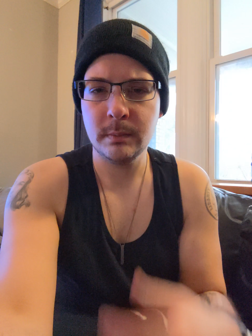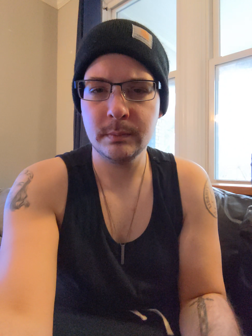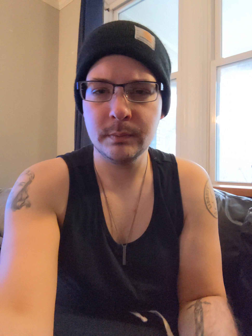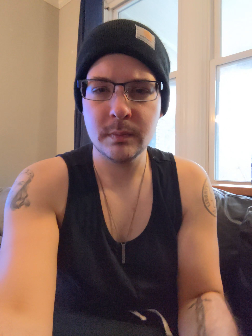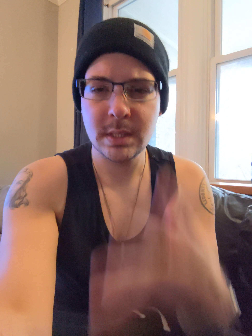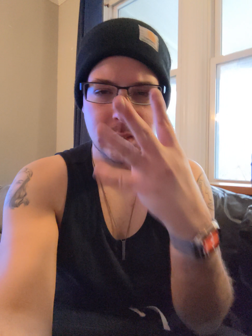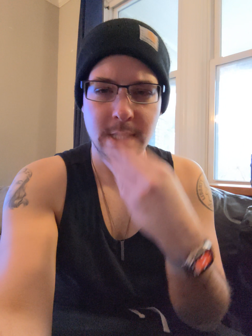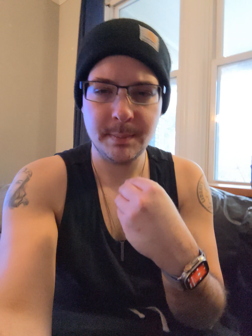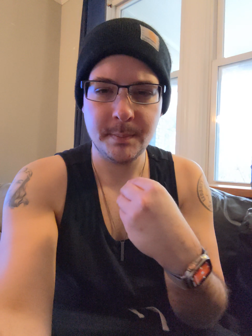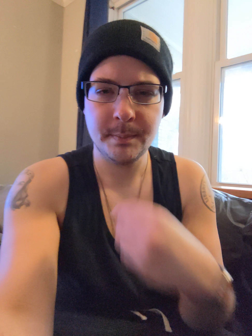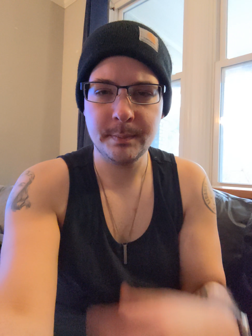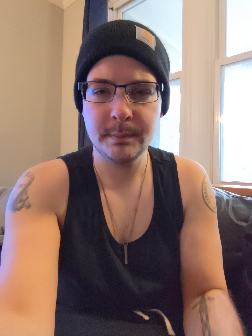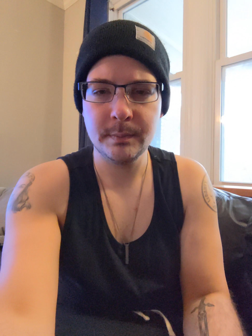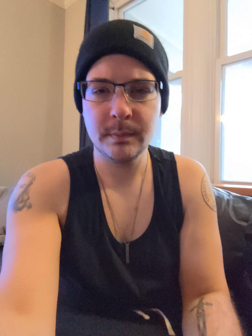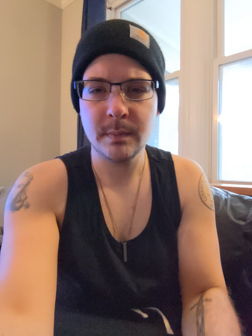sleep